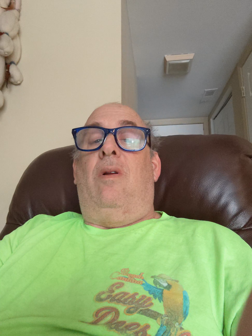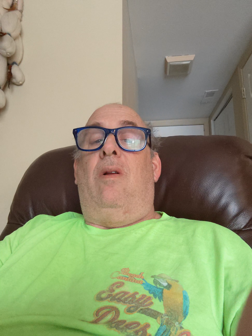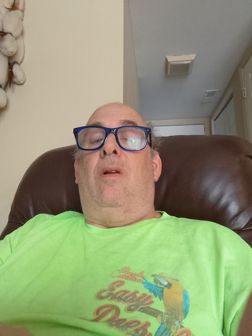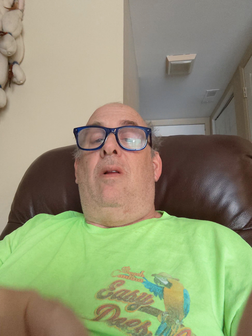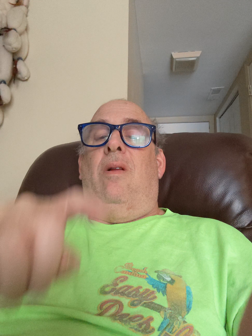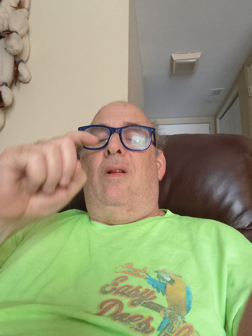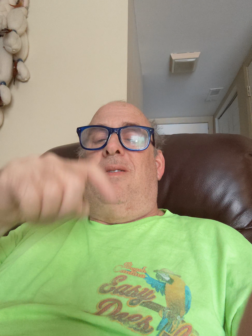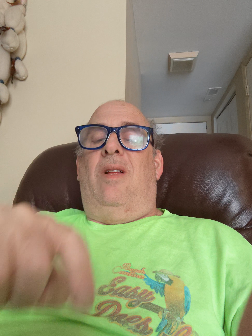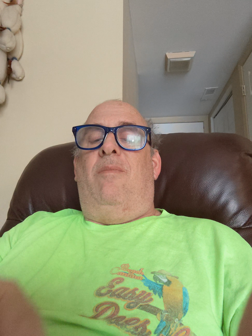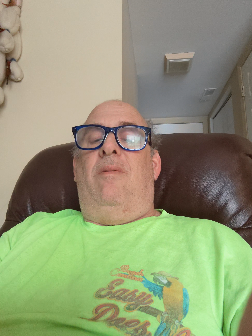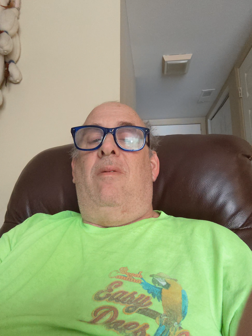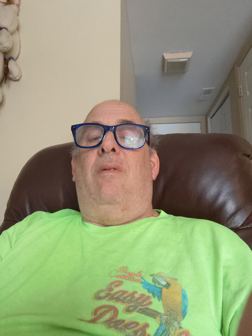time